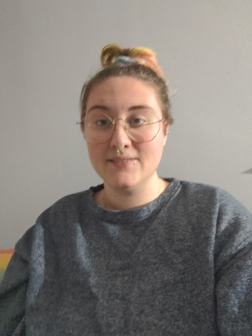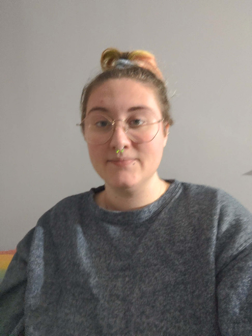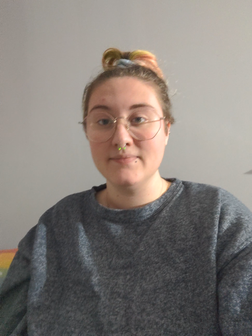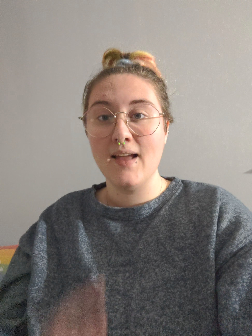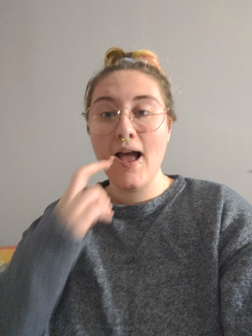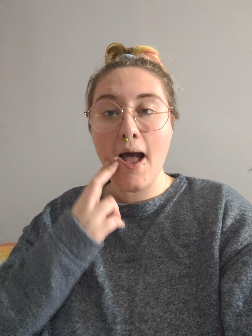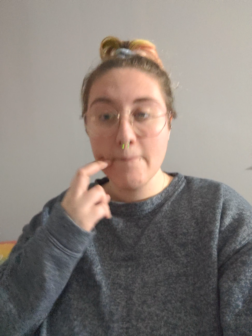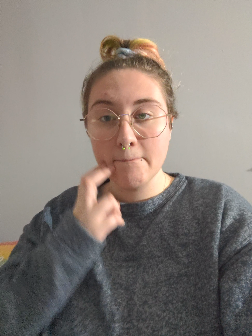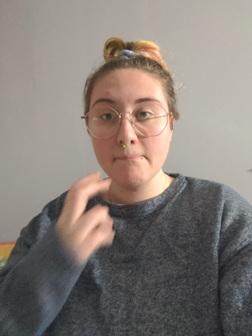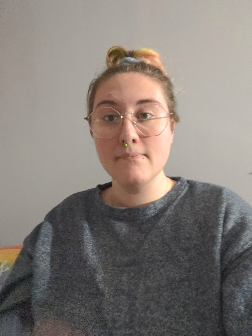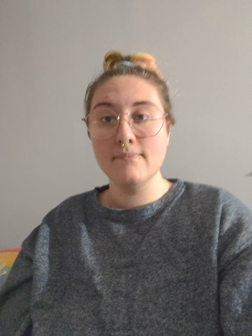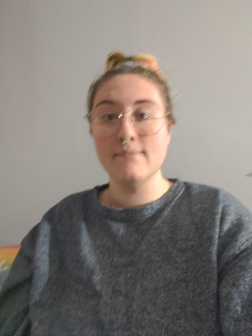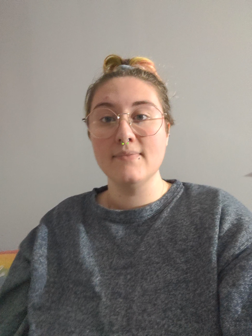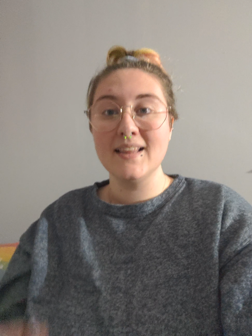gum